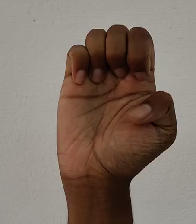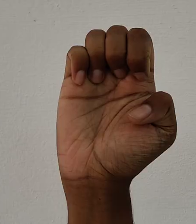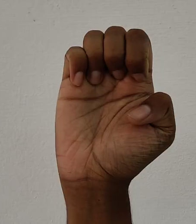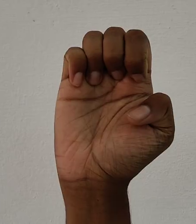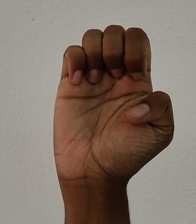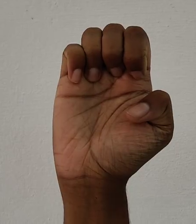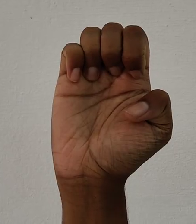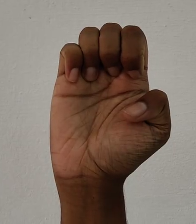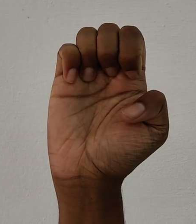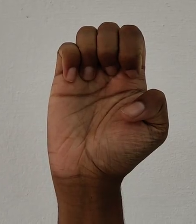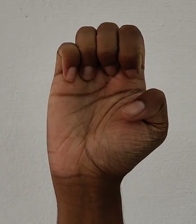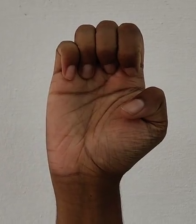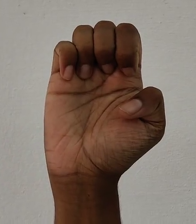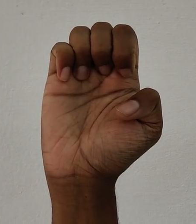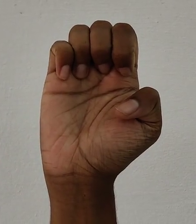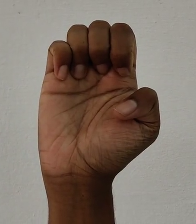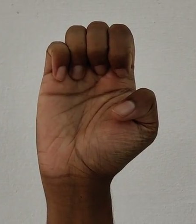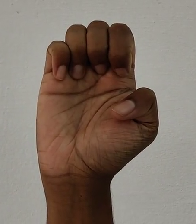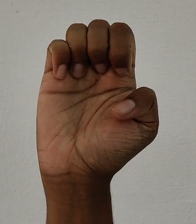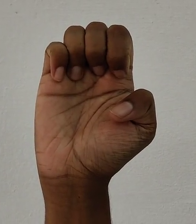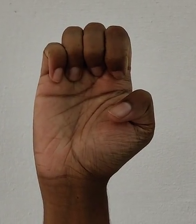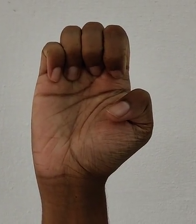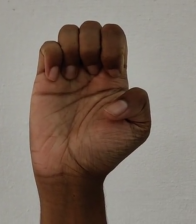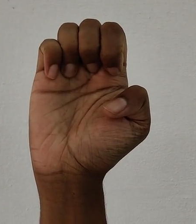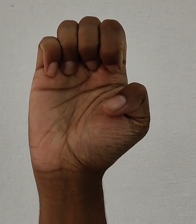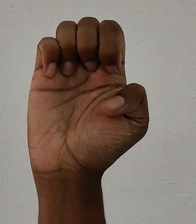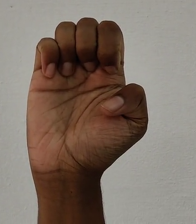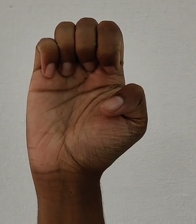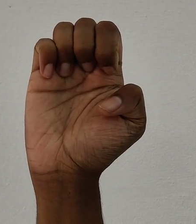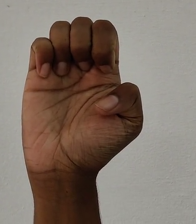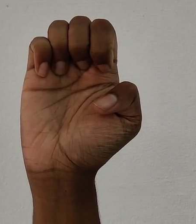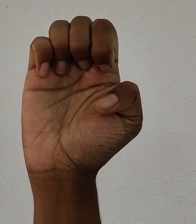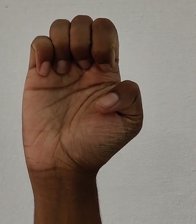ഇ